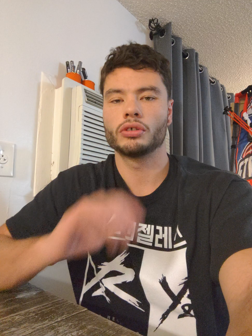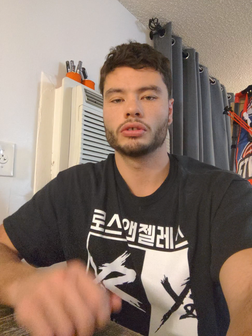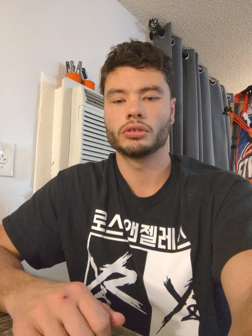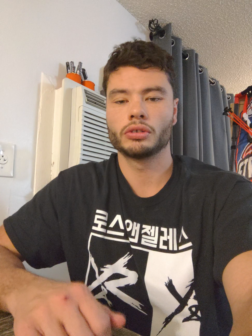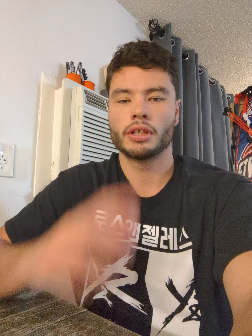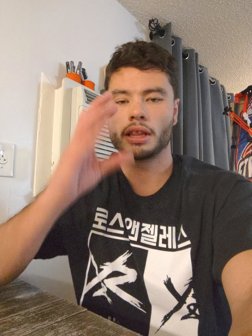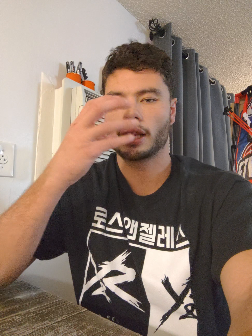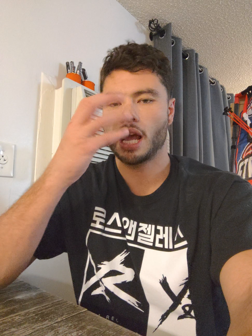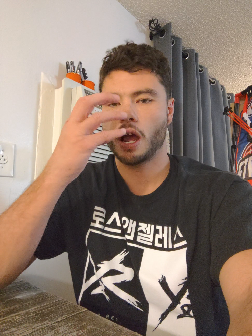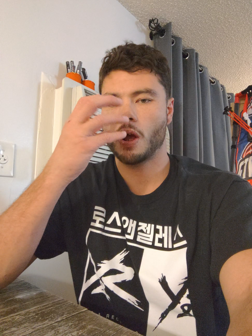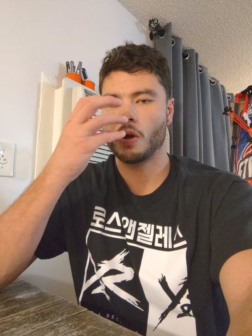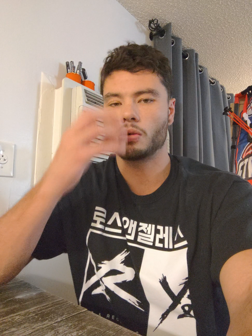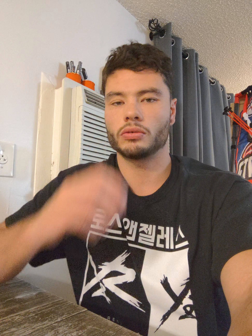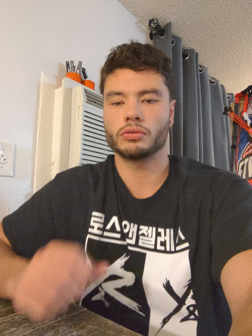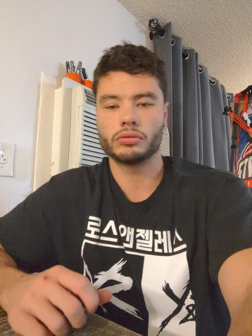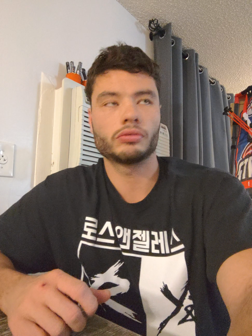clown